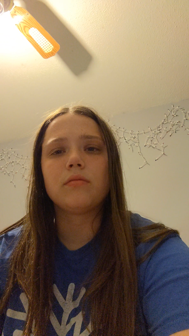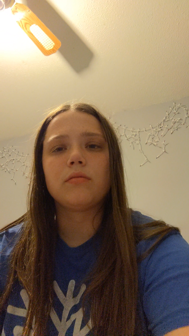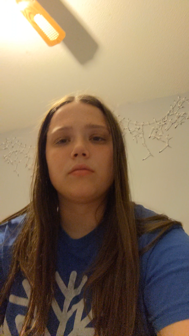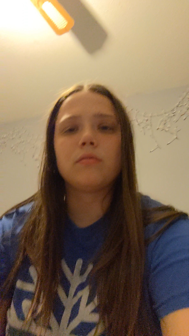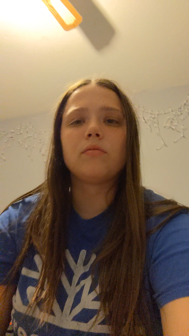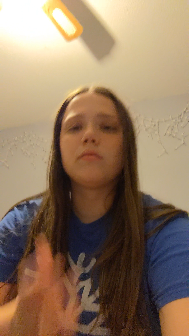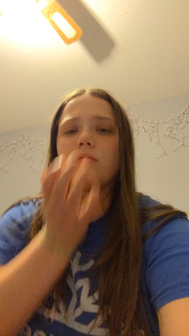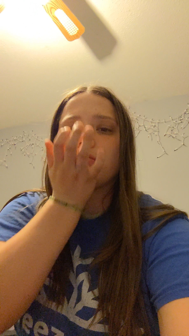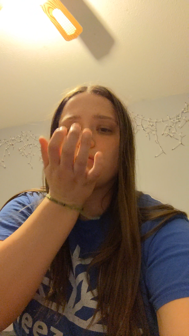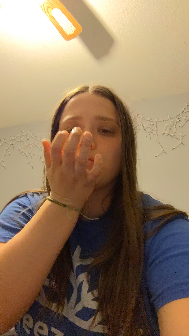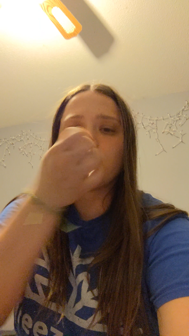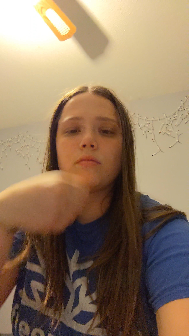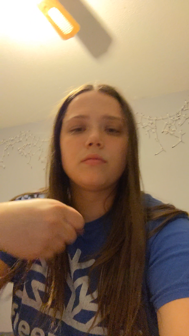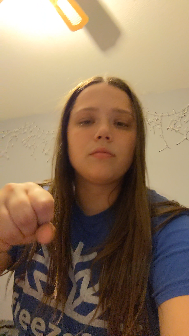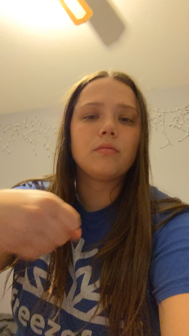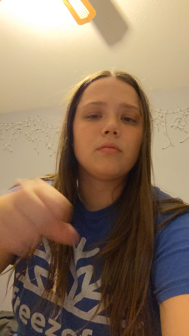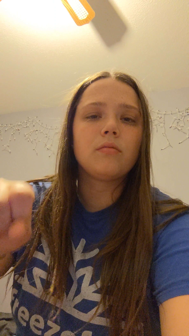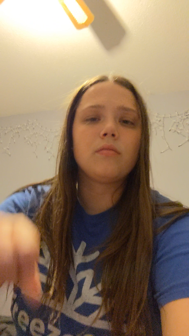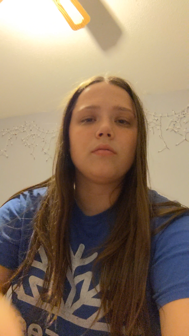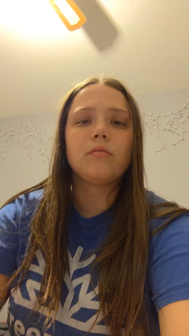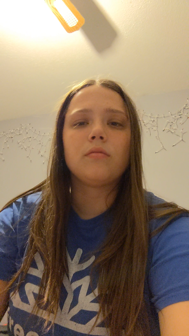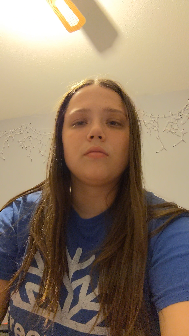lawn mower